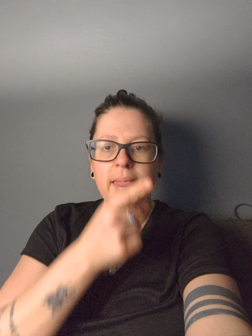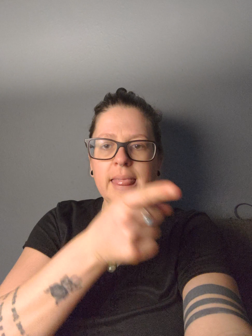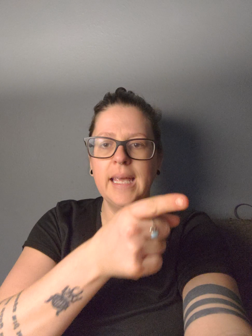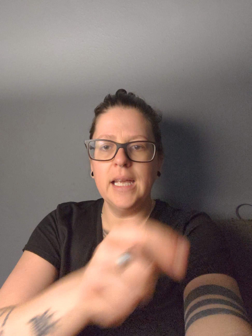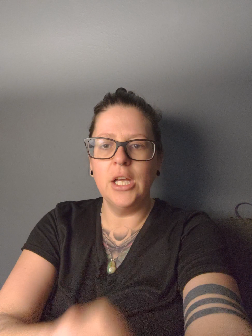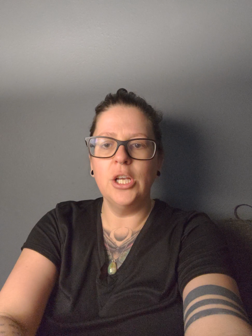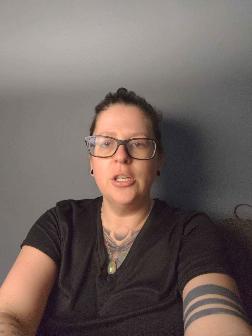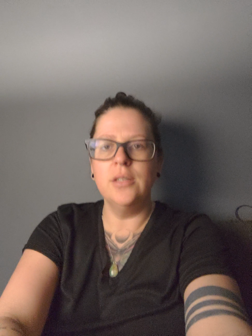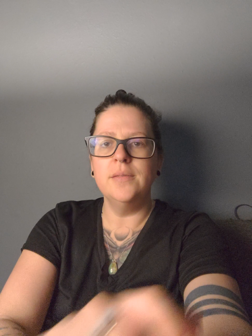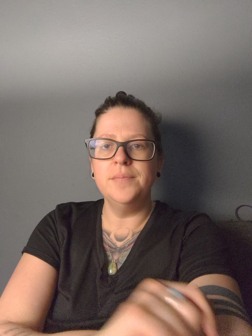there